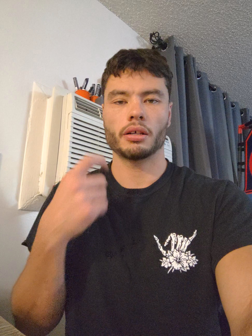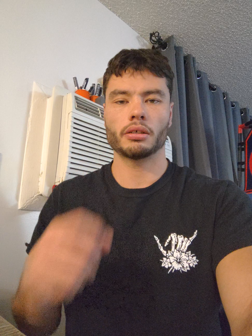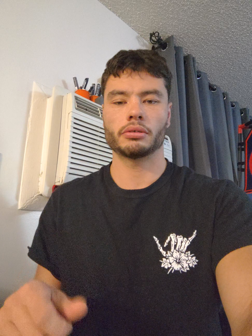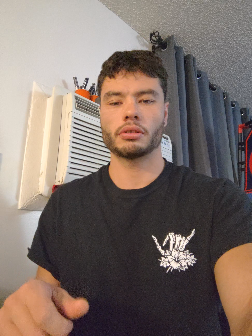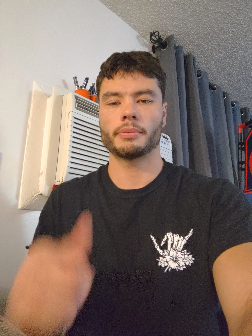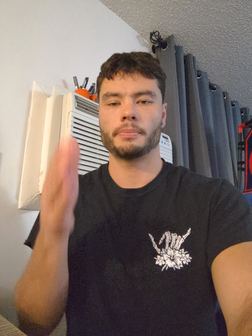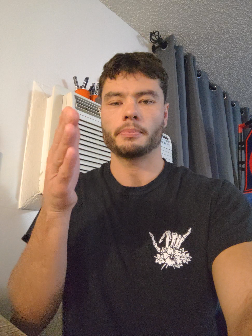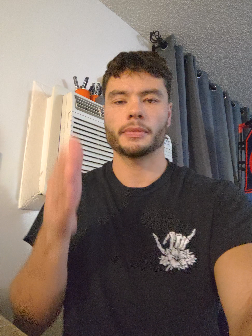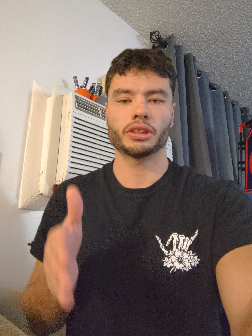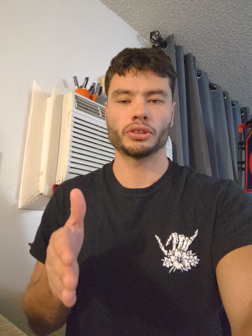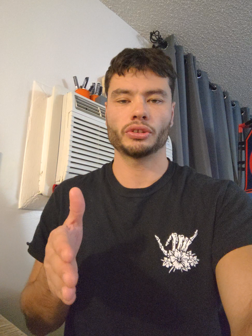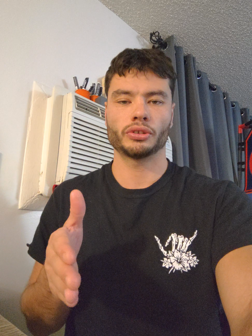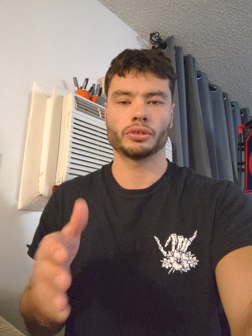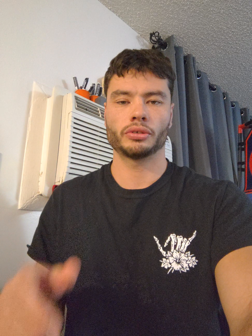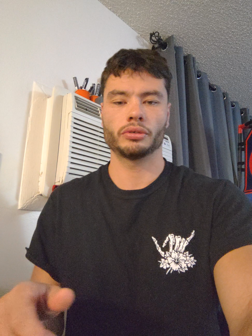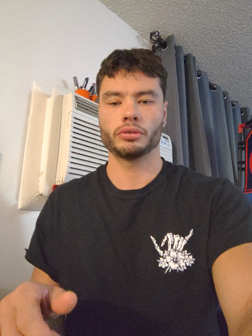person